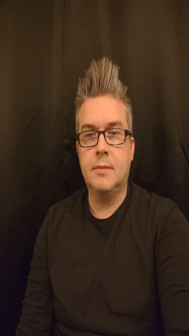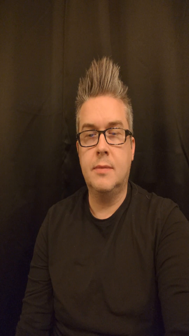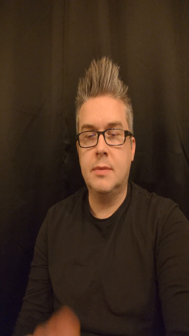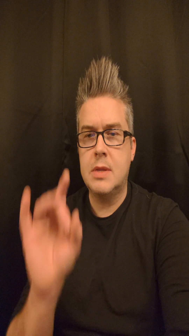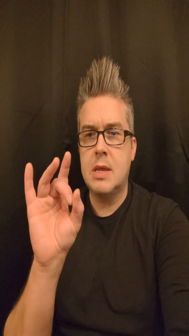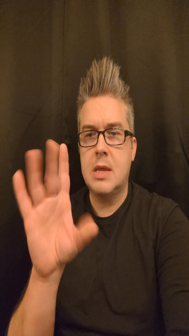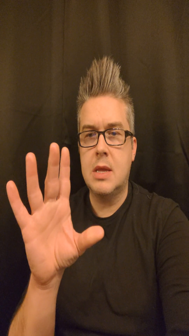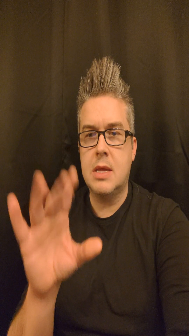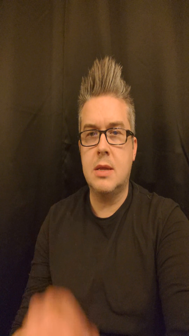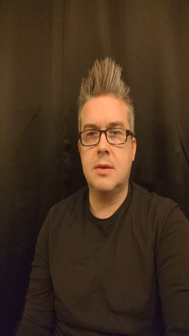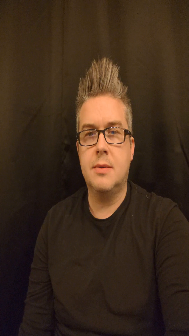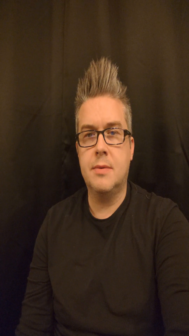hate